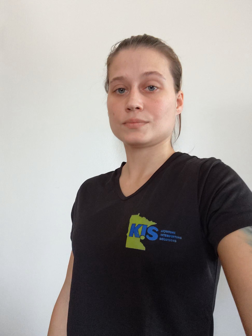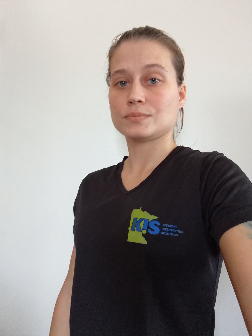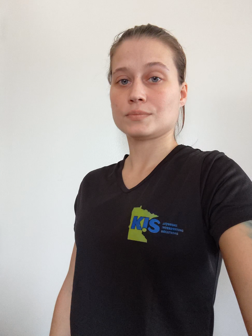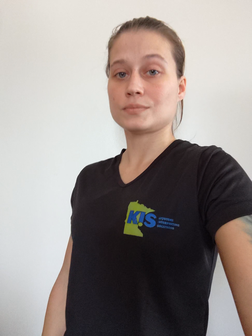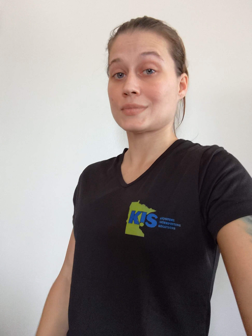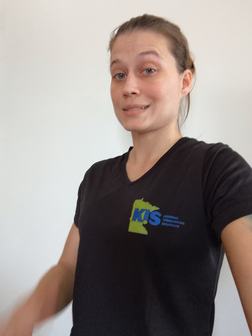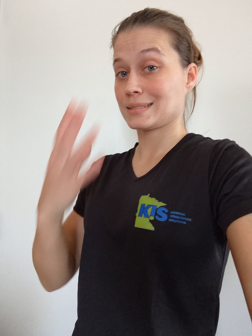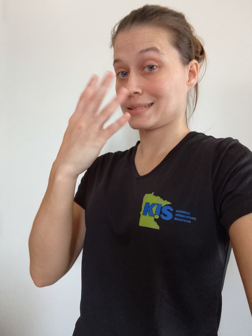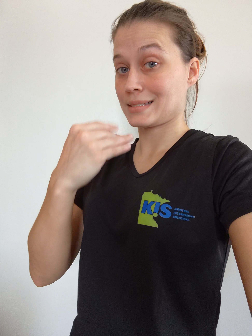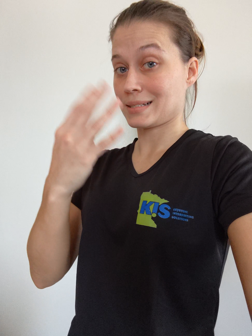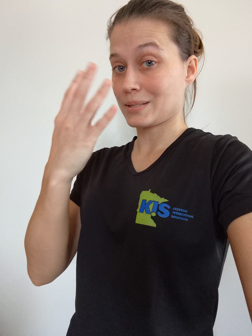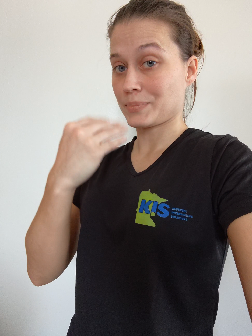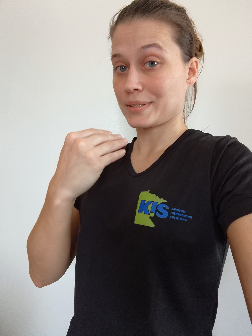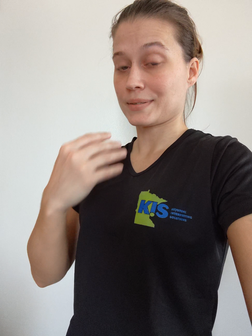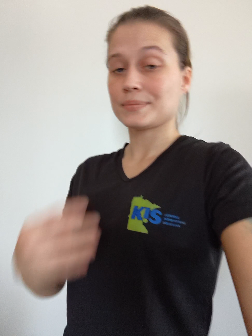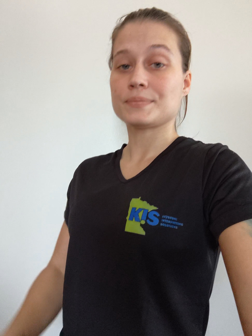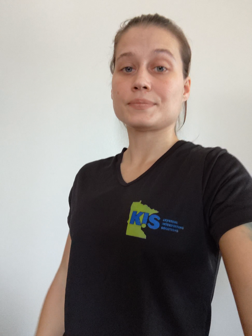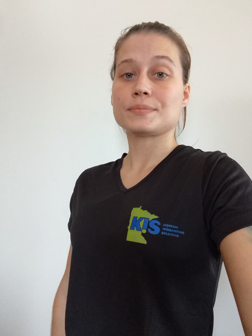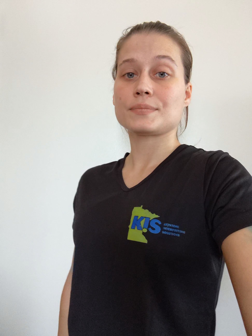sleepy